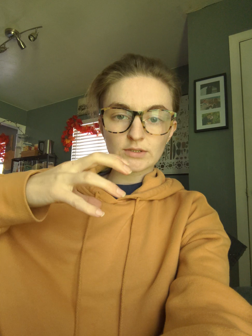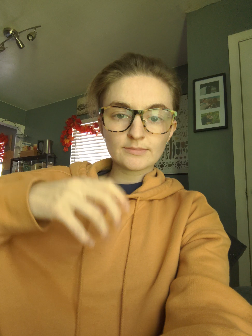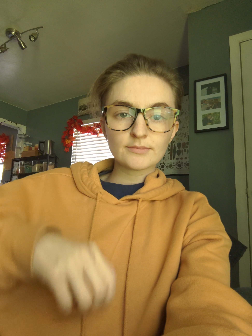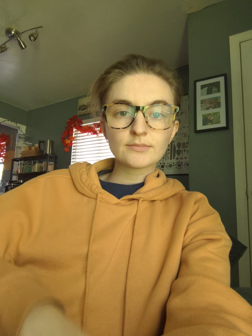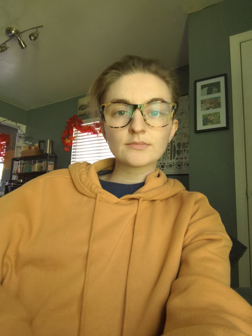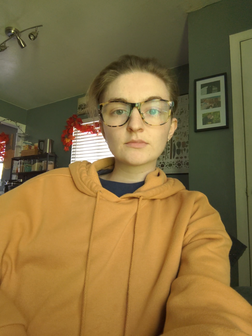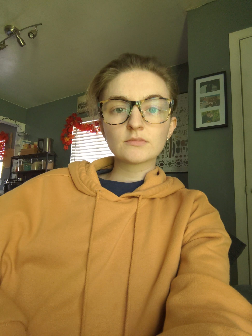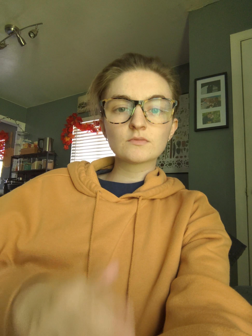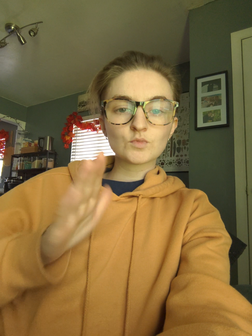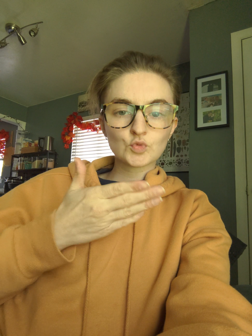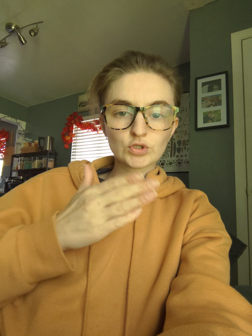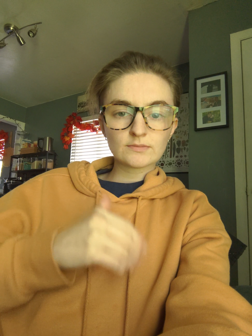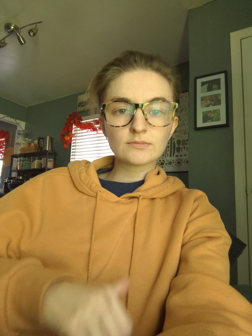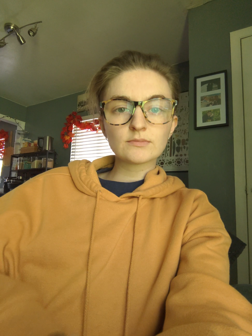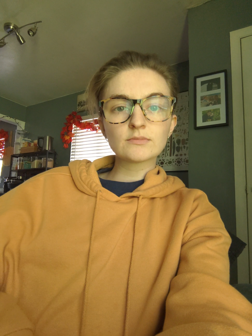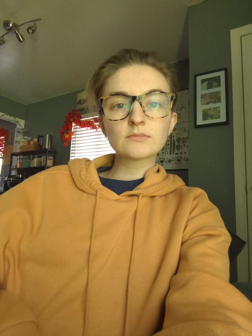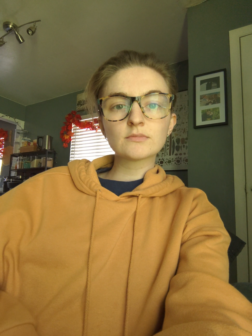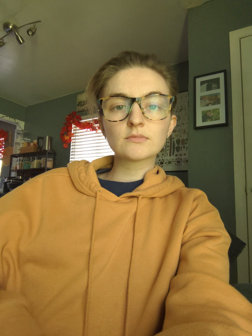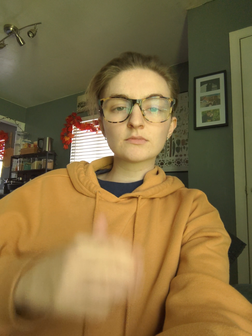share